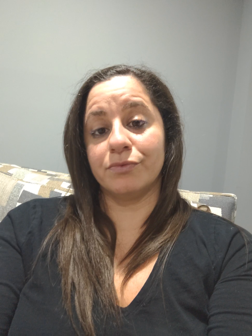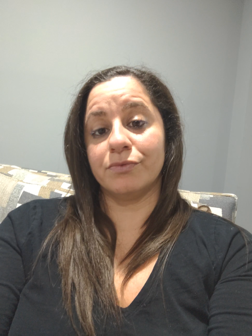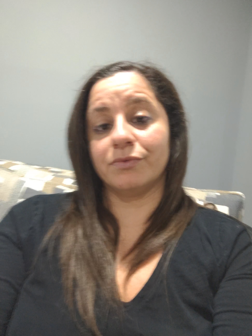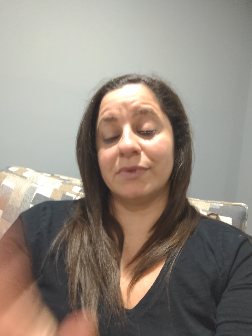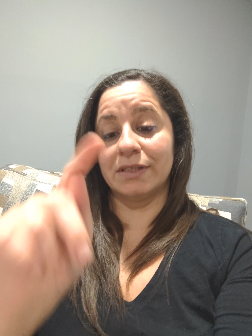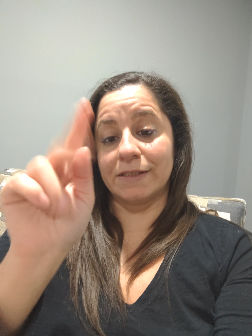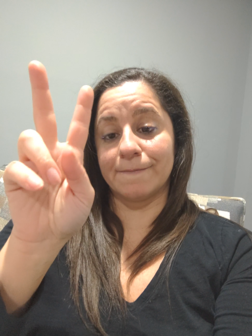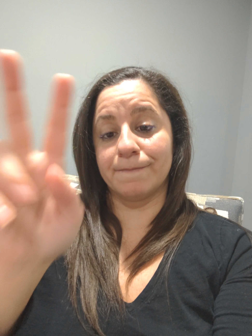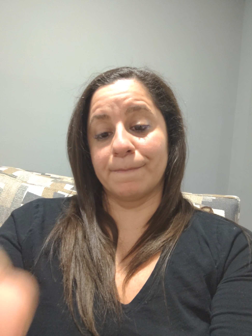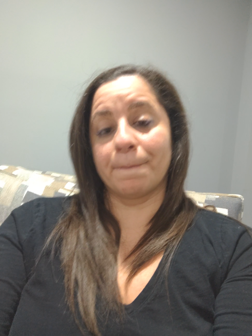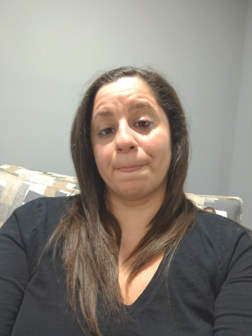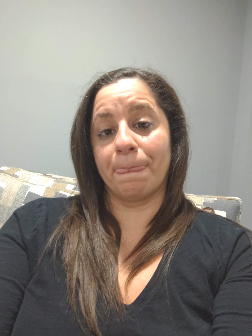TV